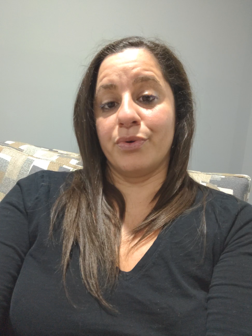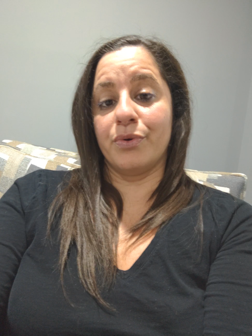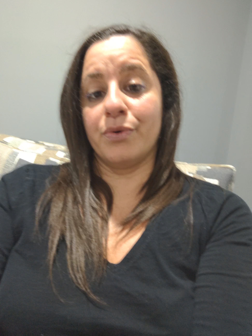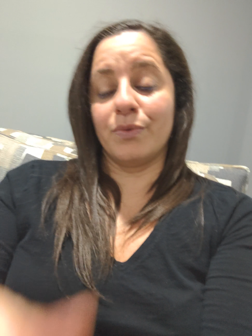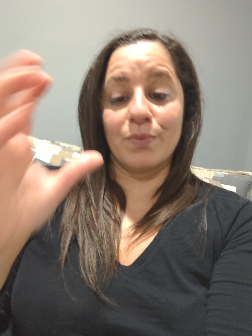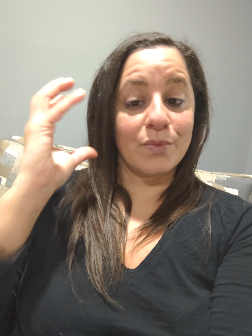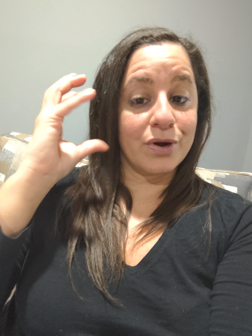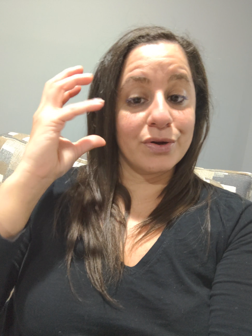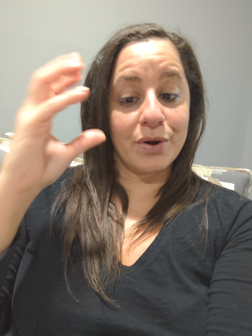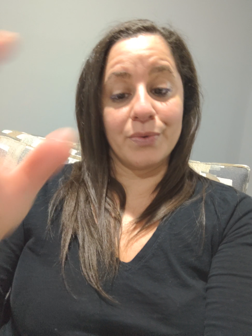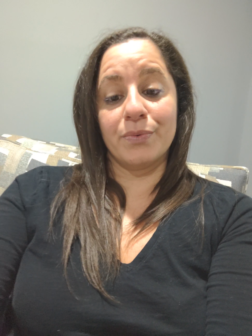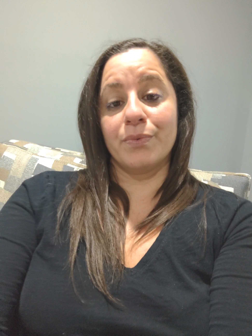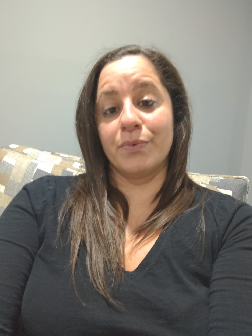radio